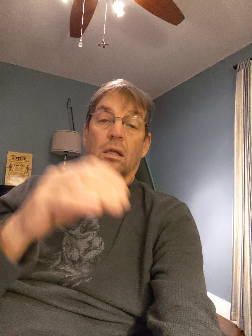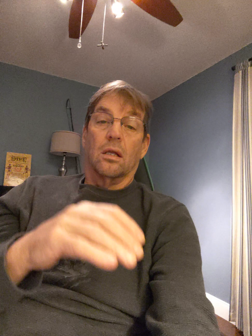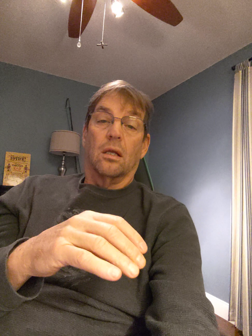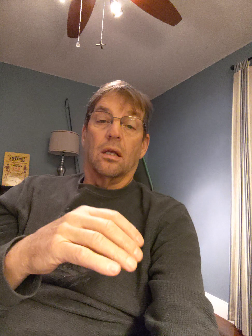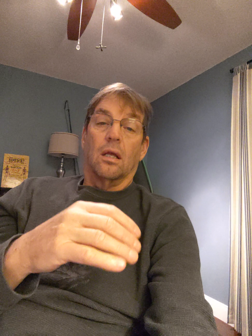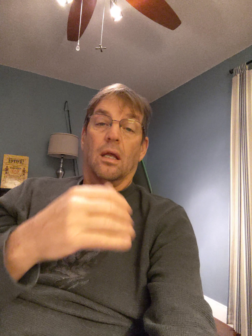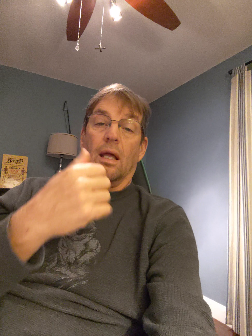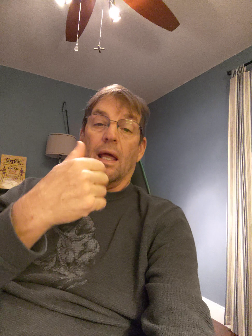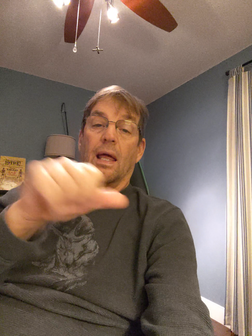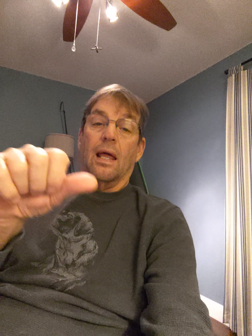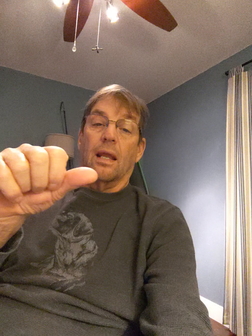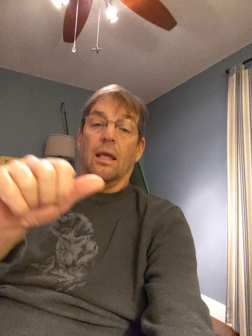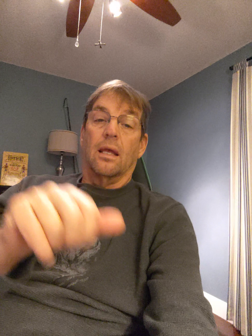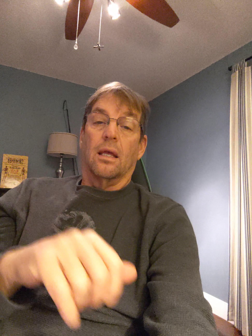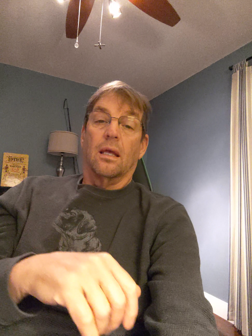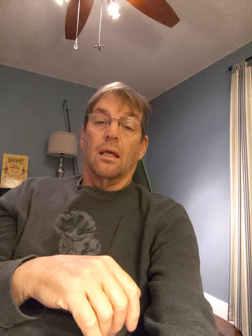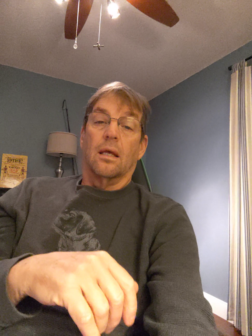any